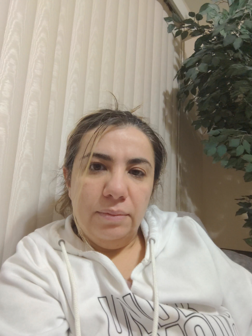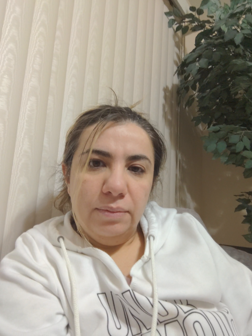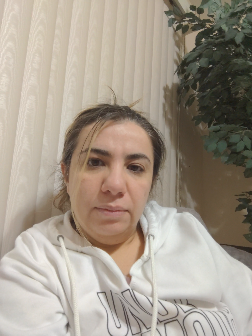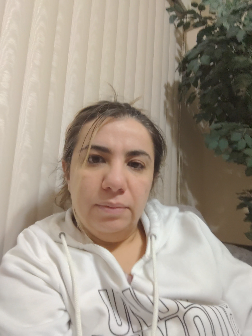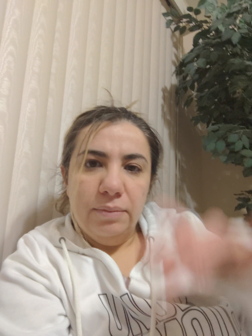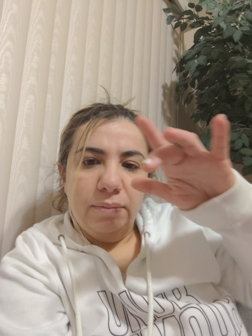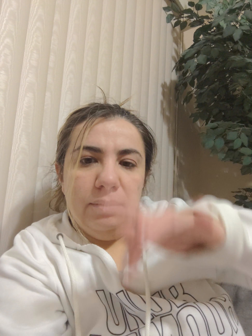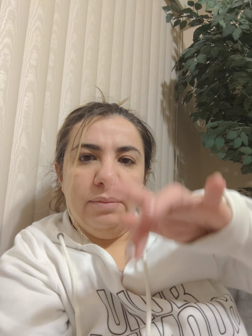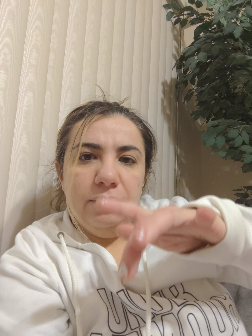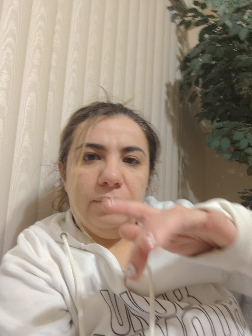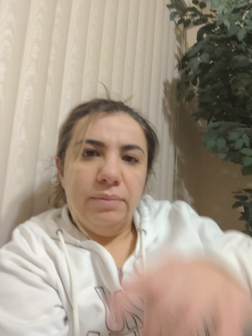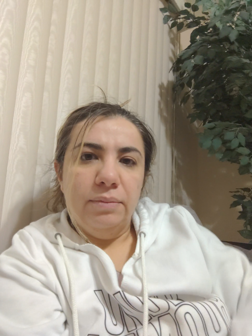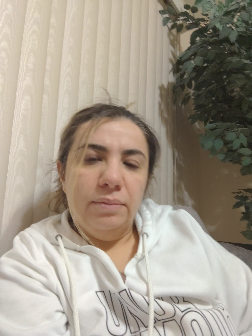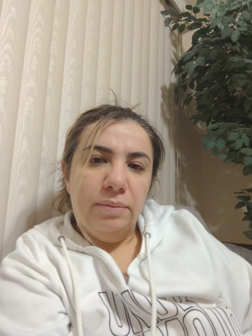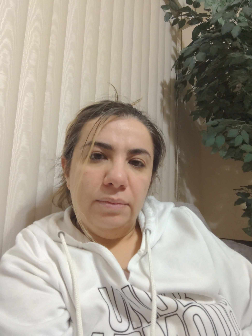touch